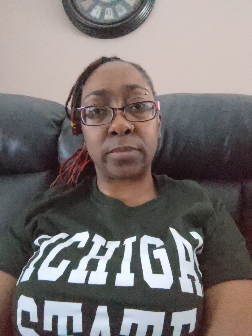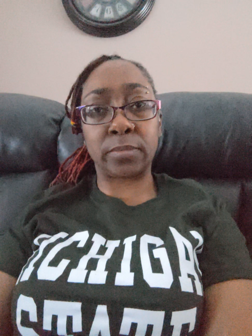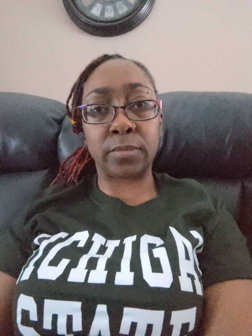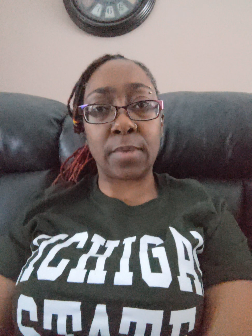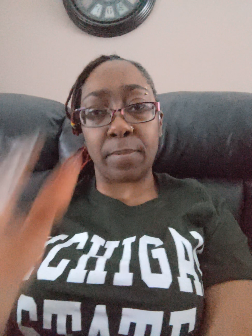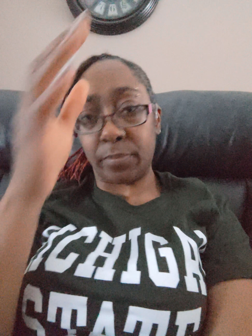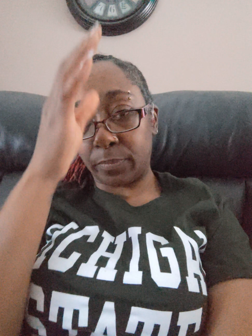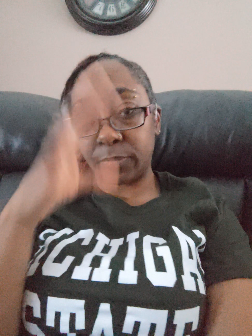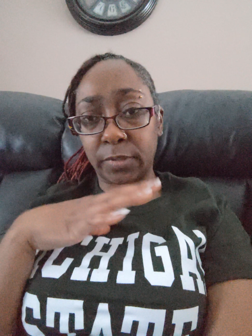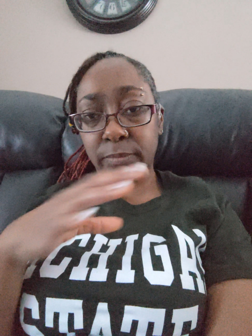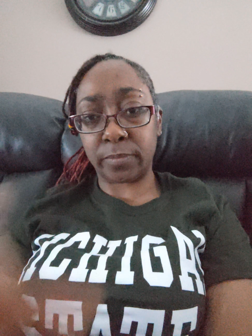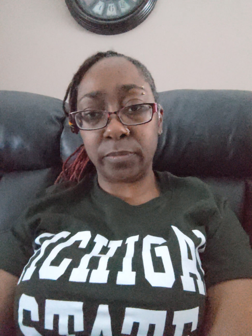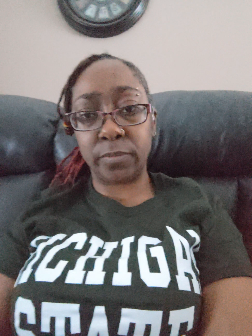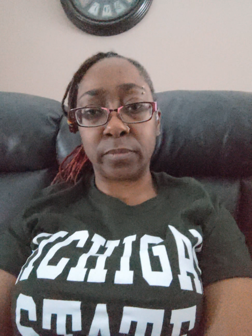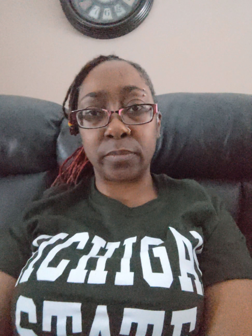man